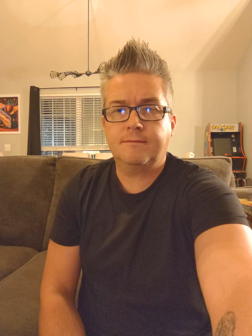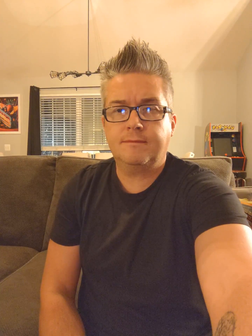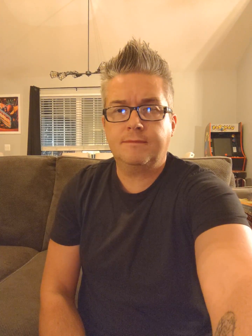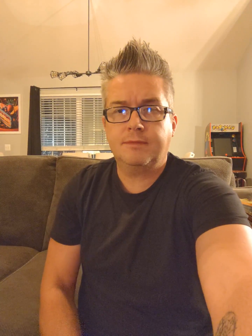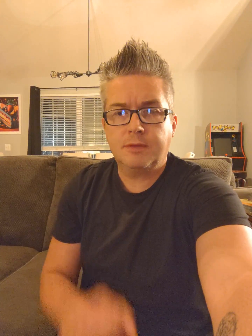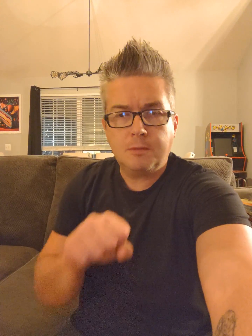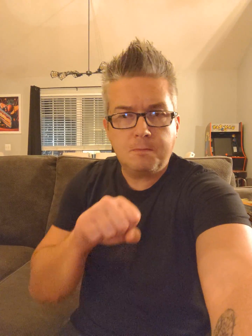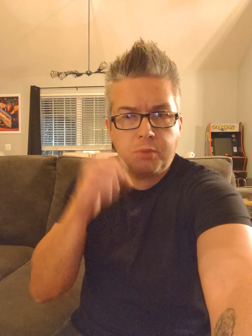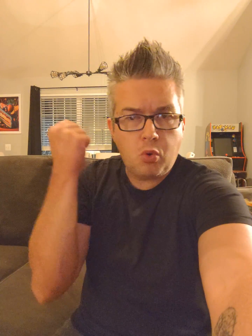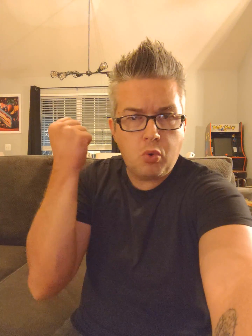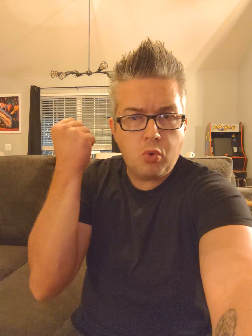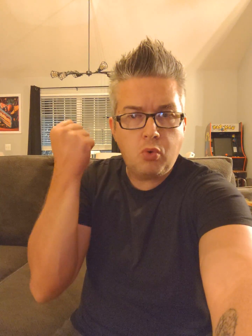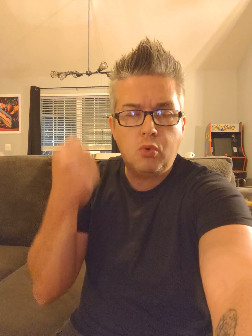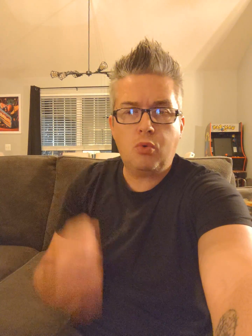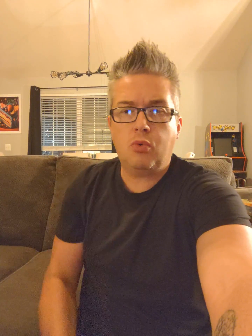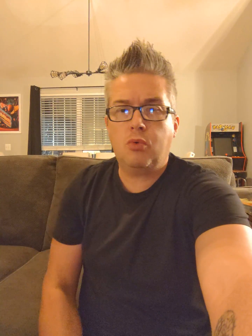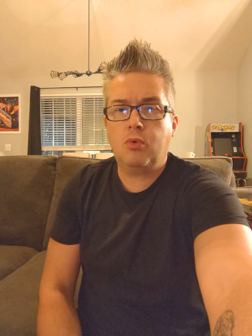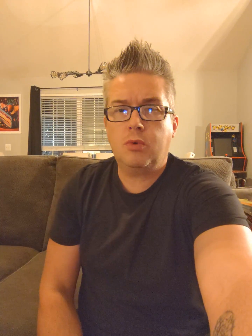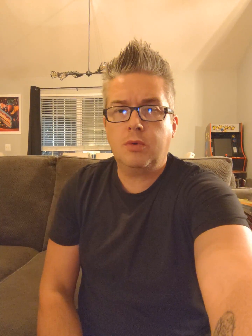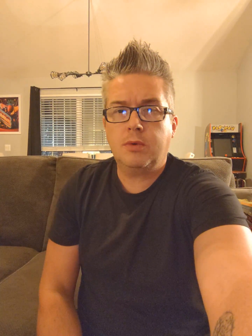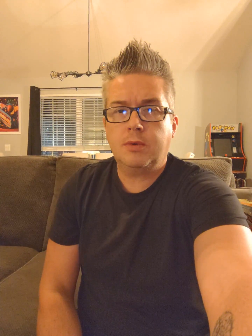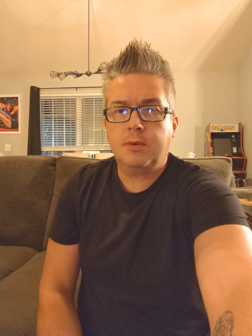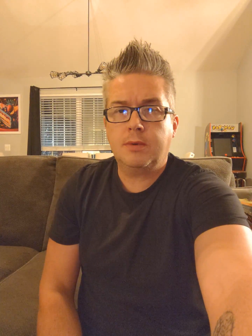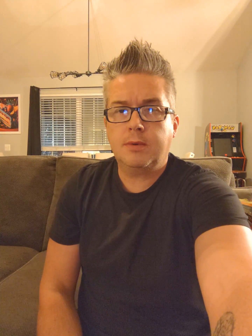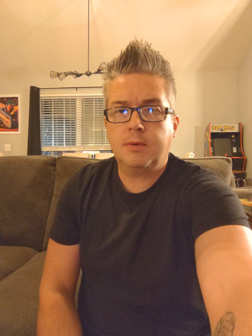broken